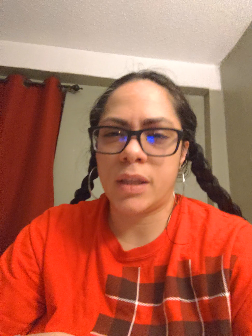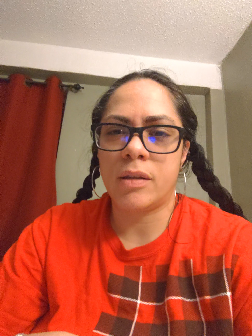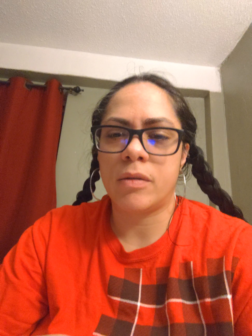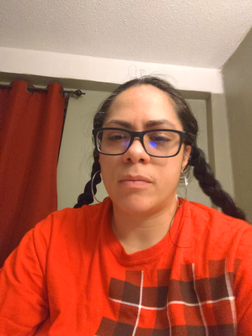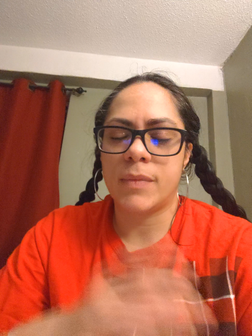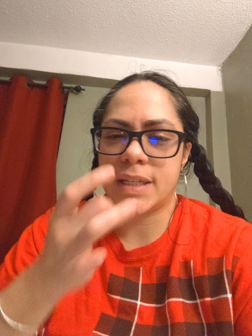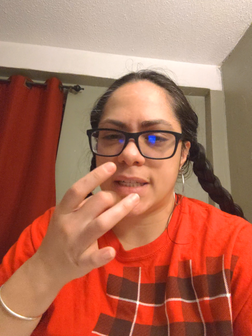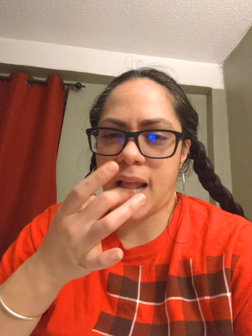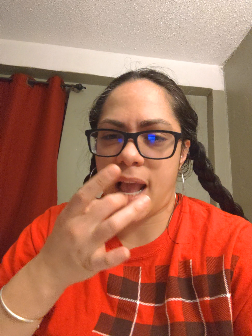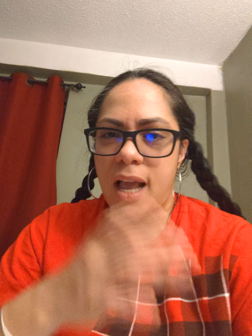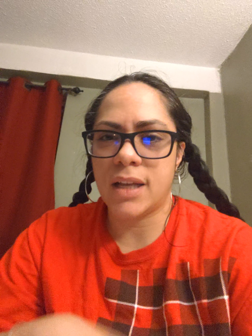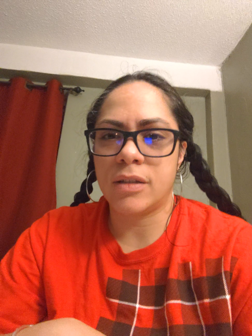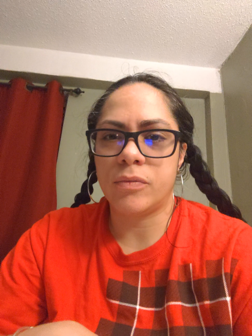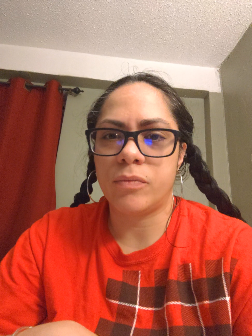snack